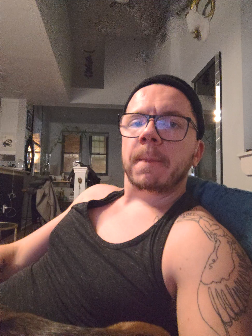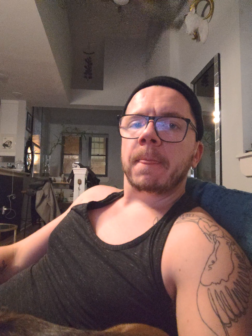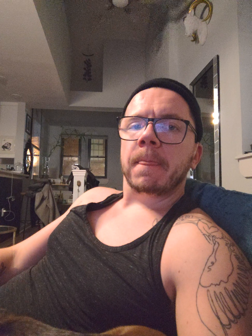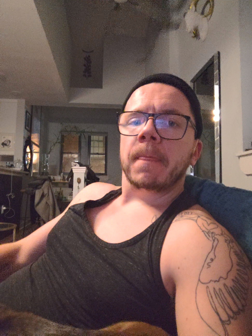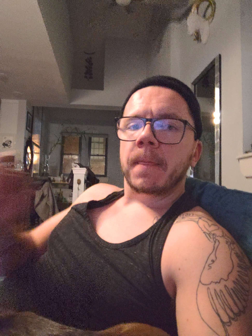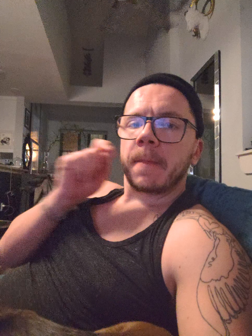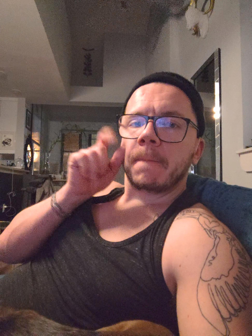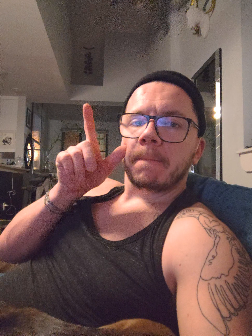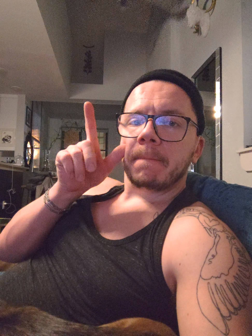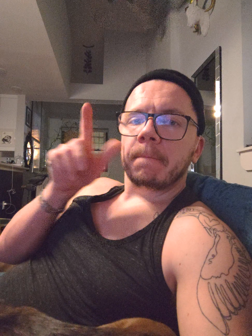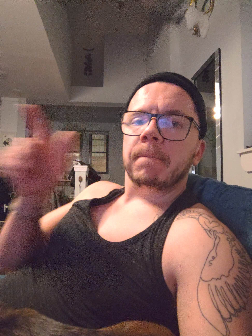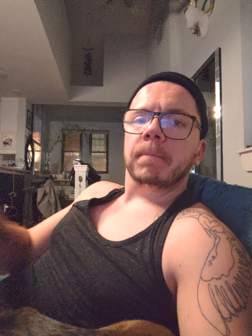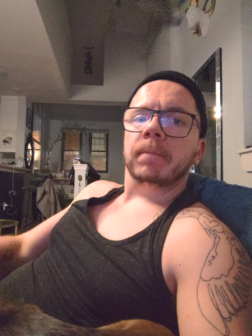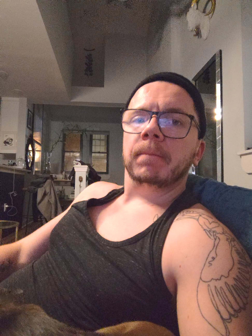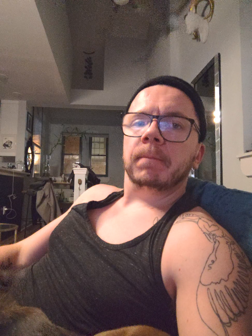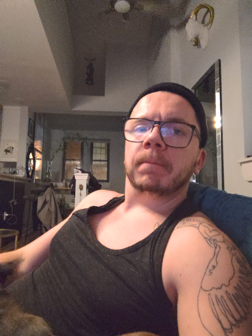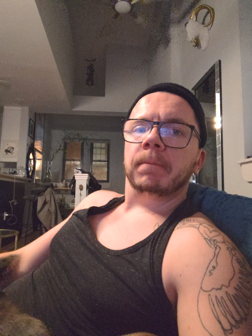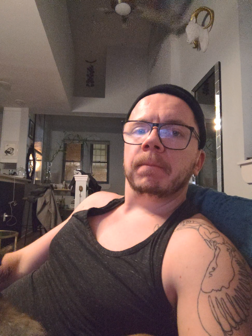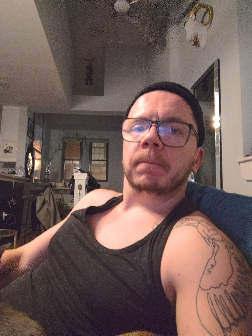awake